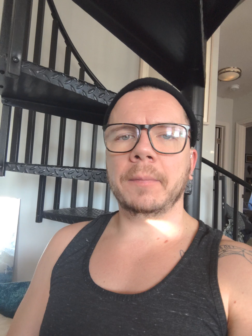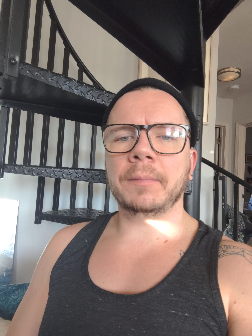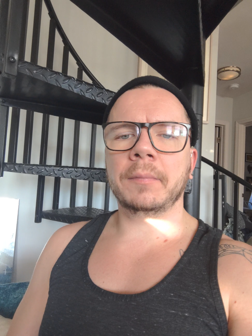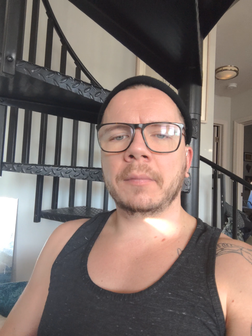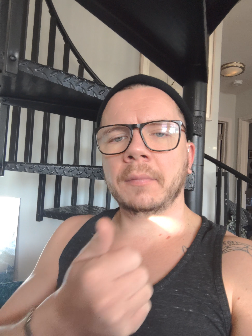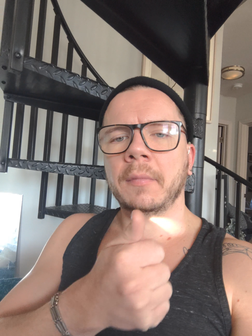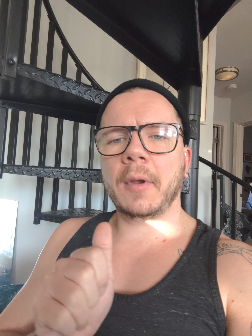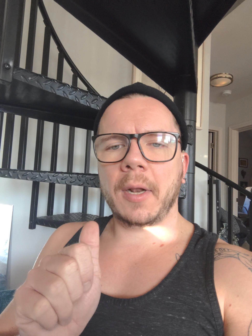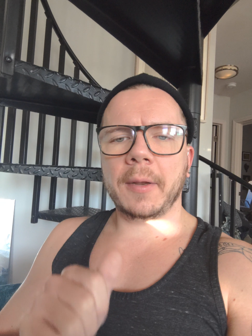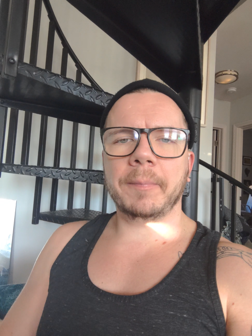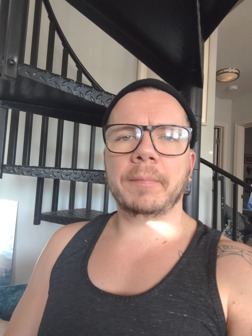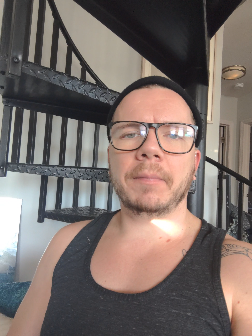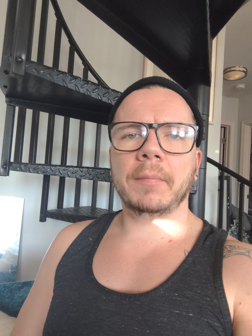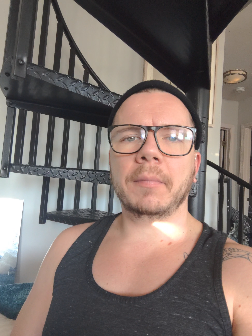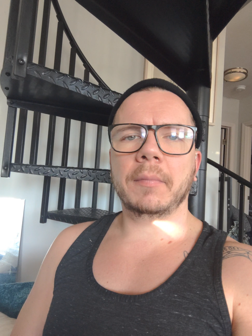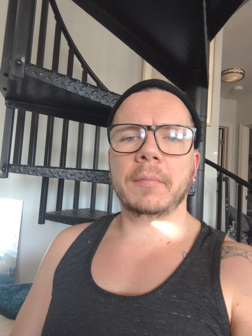any